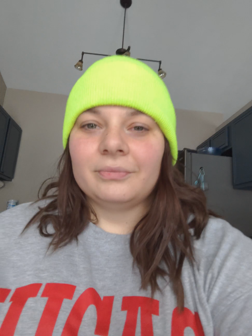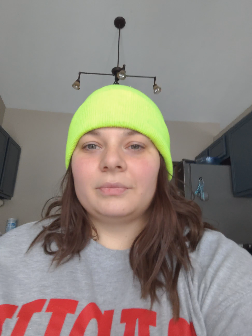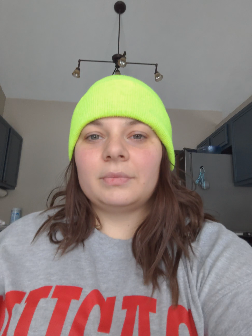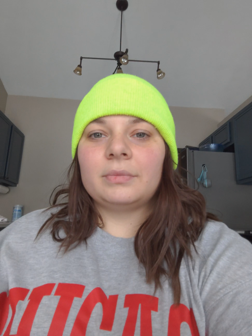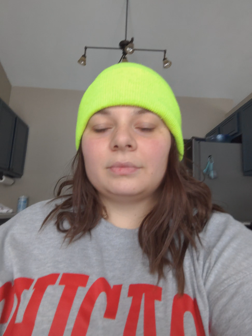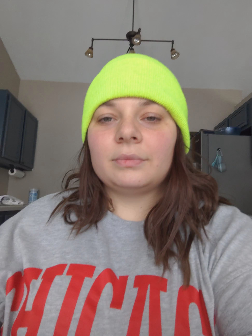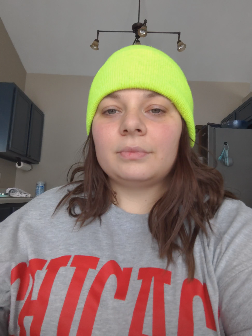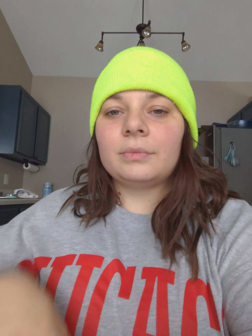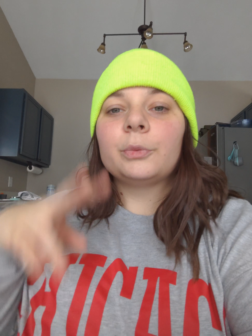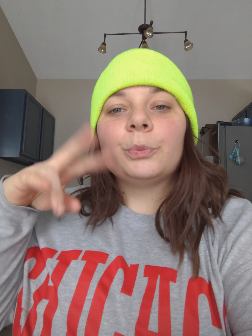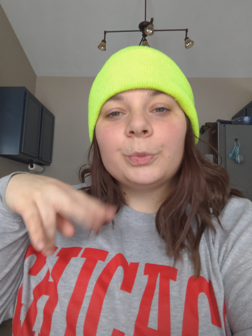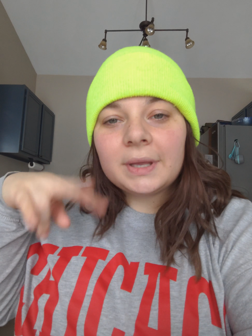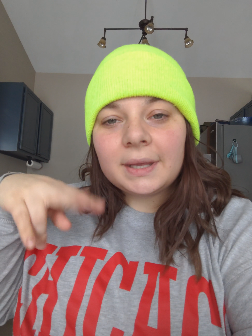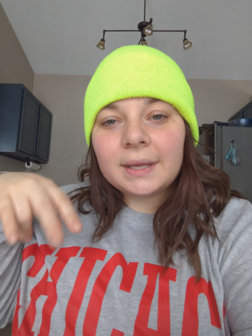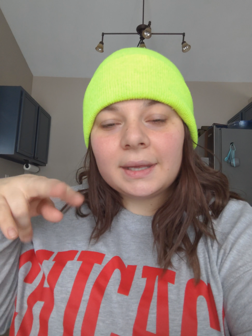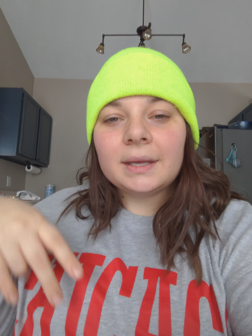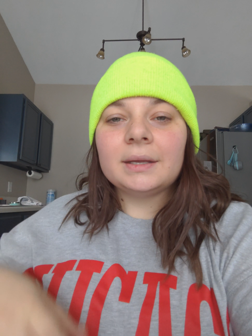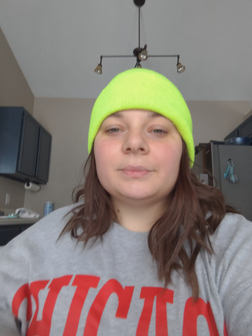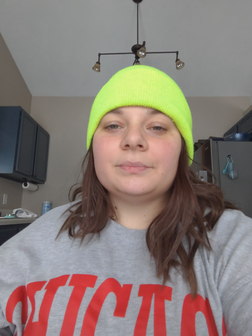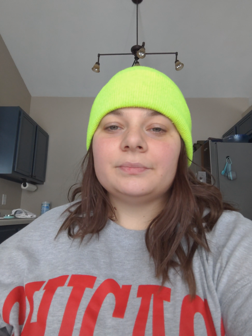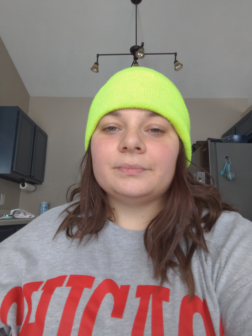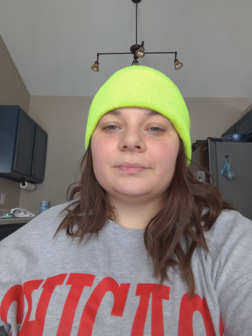read